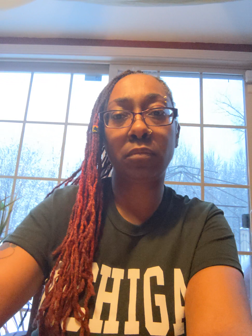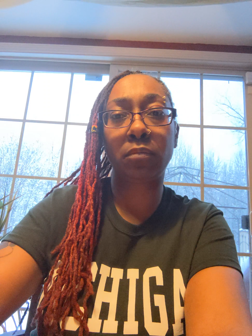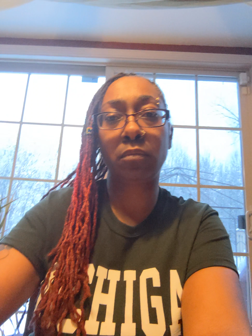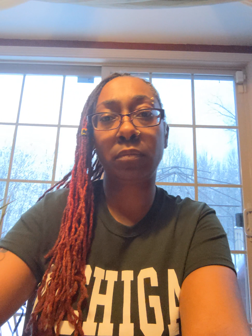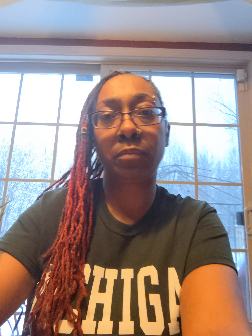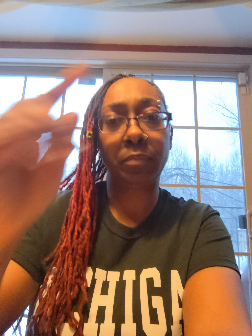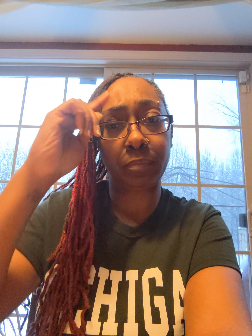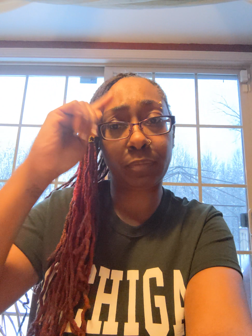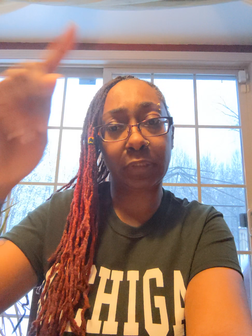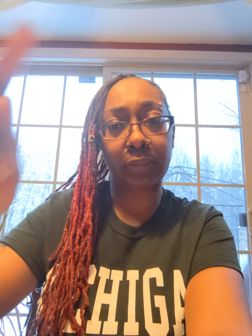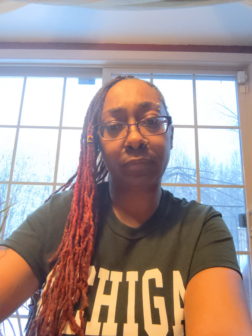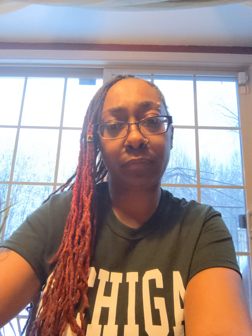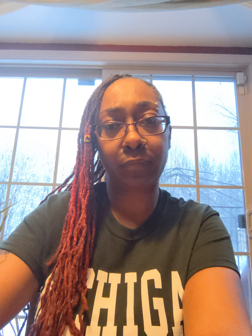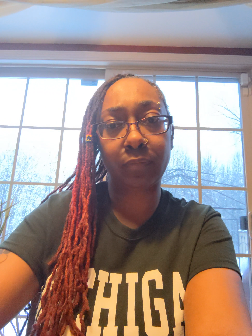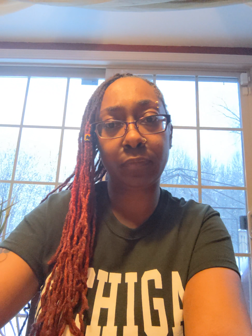penny